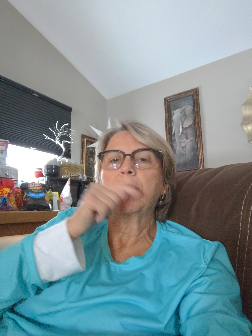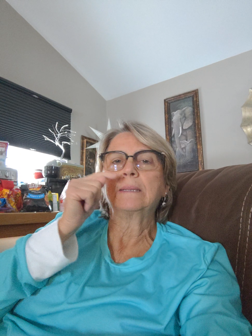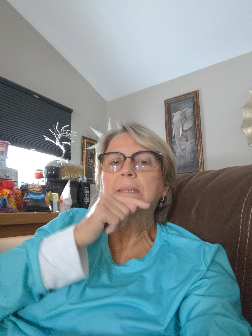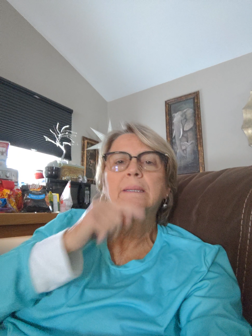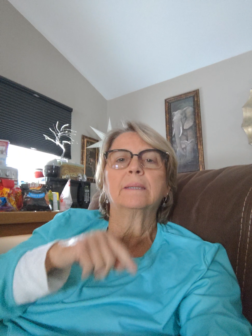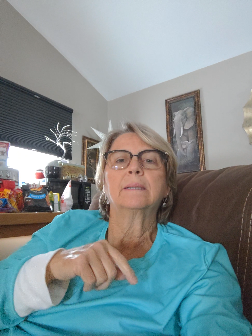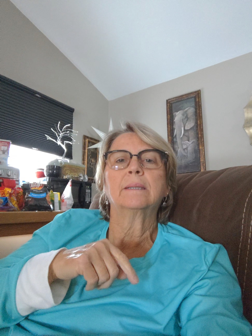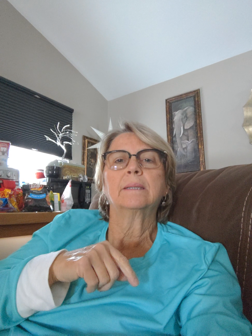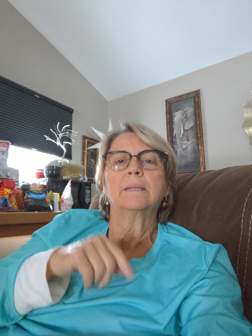toothbrush